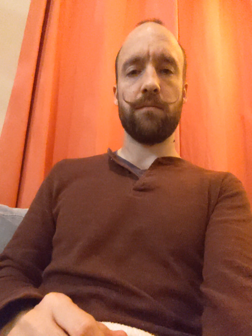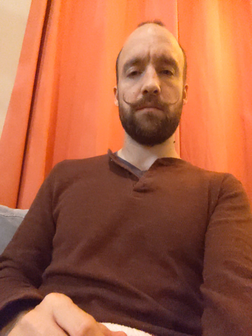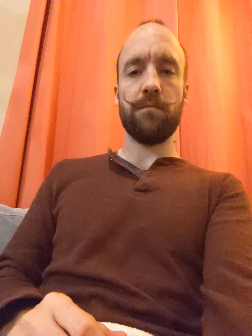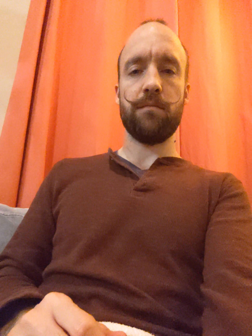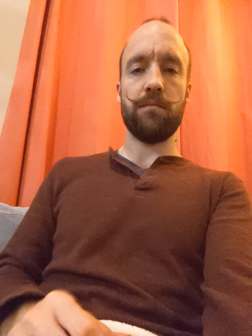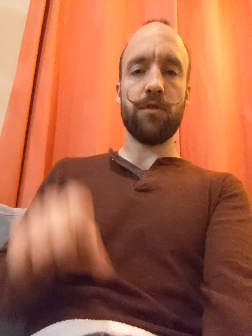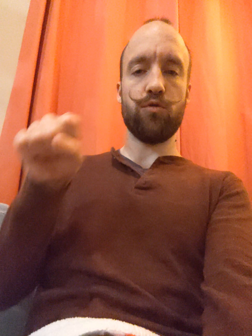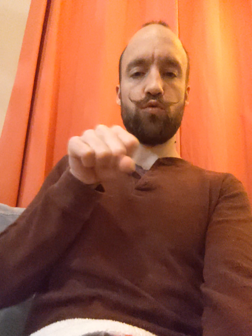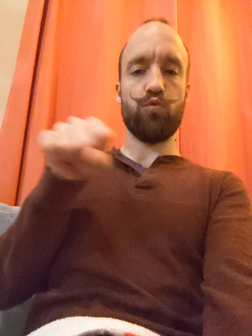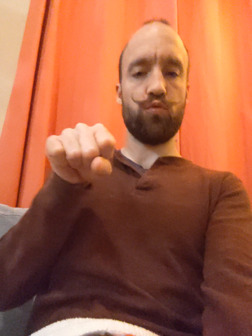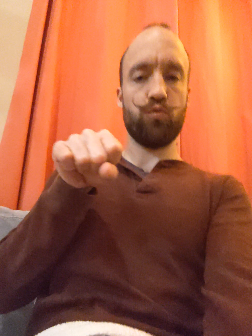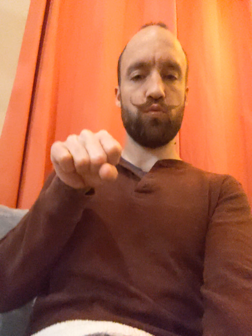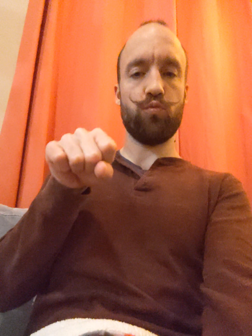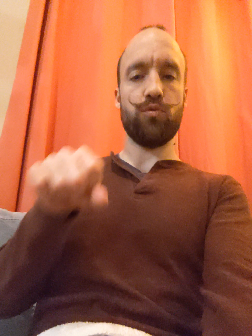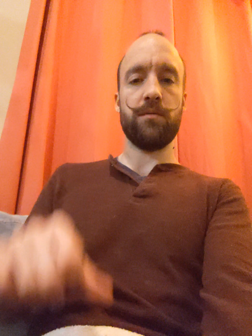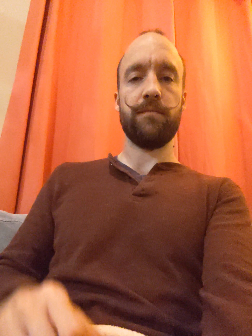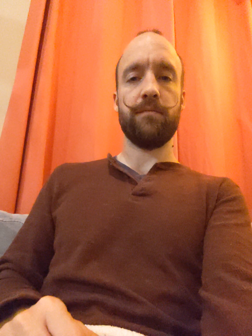shoe